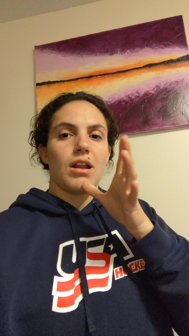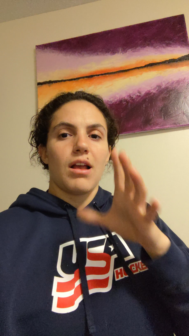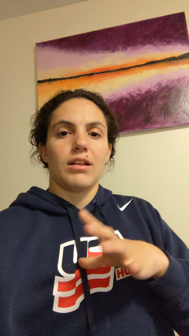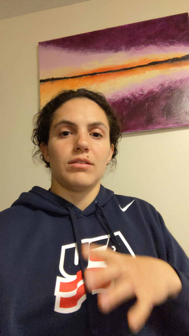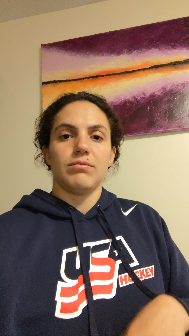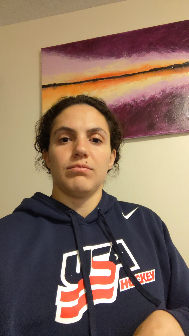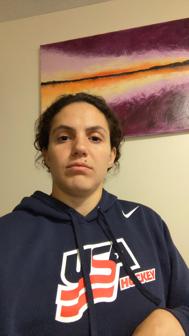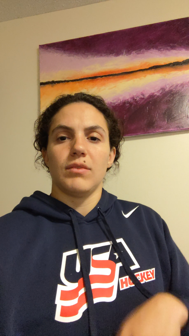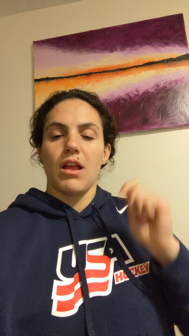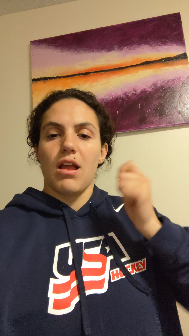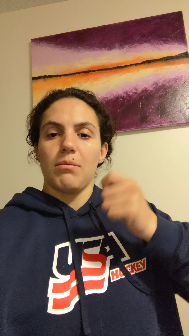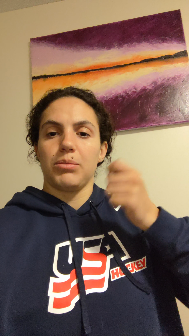hammer